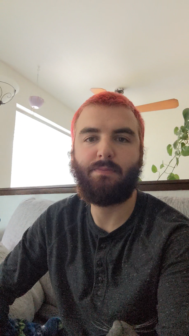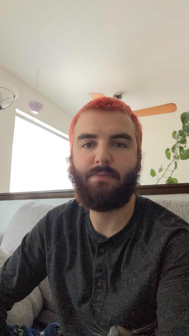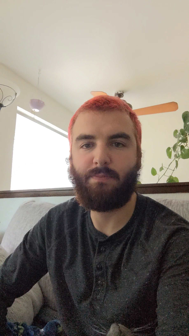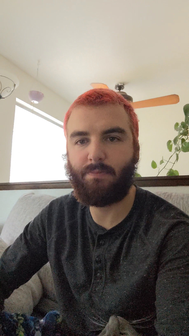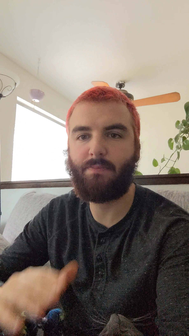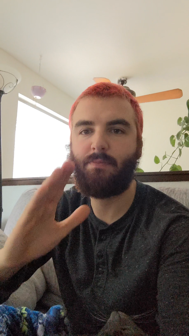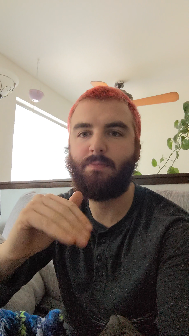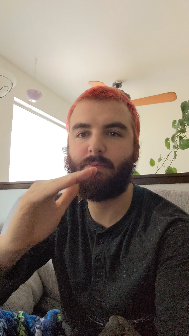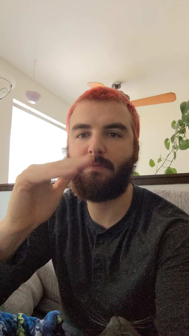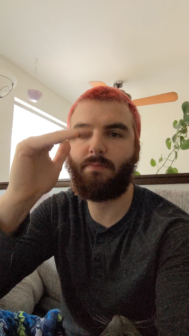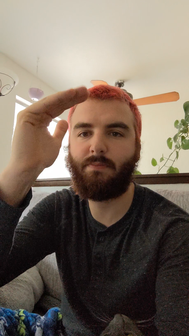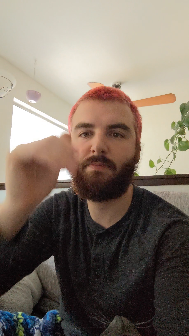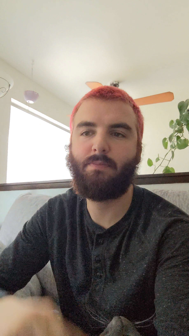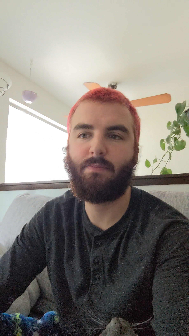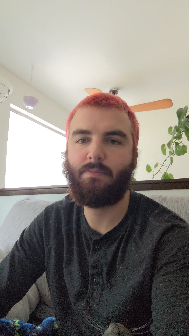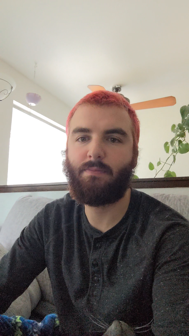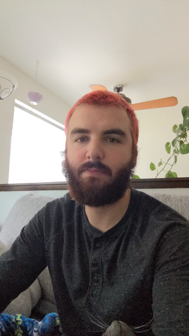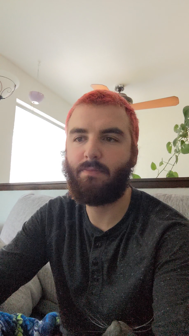build